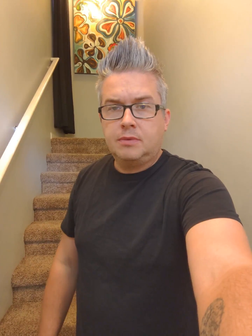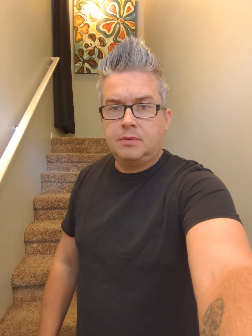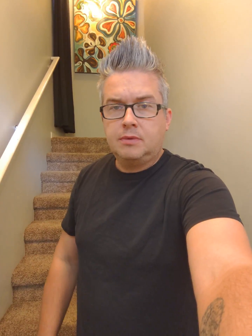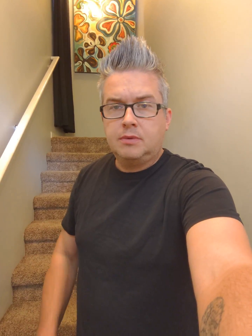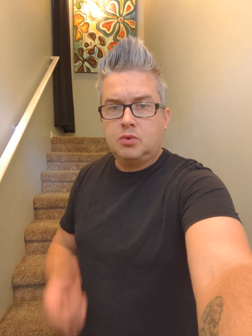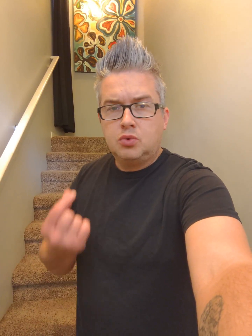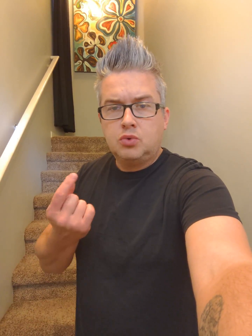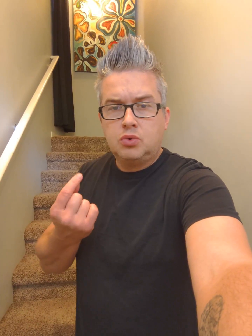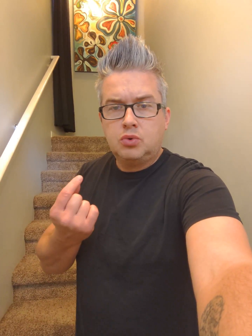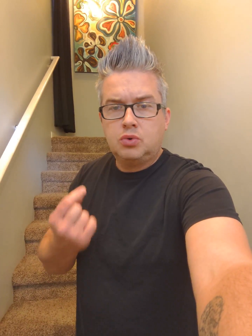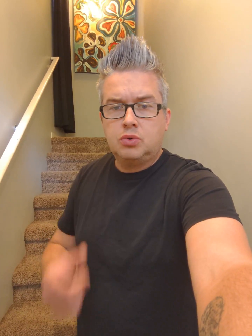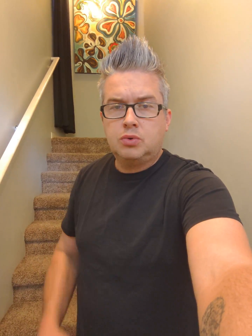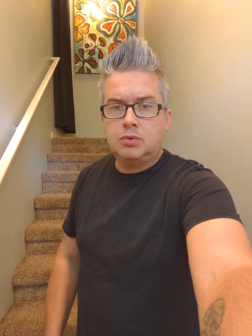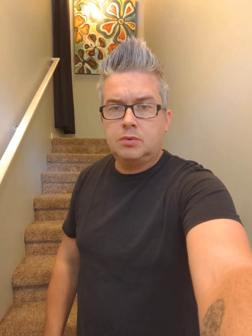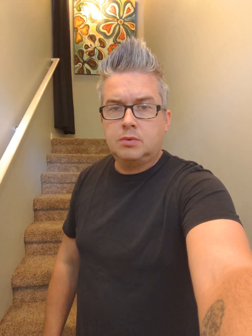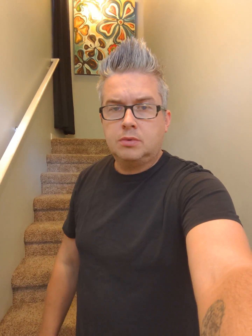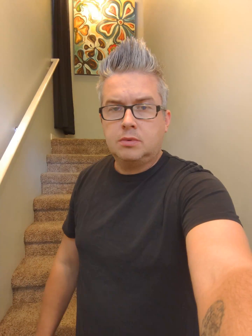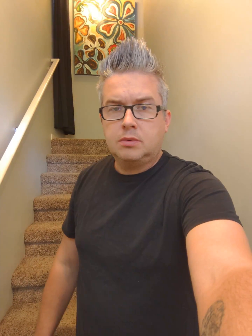do